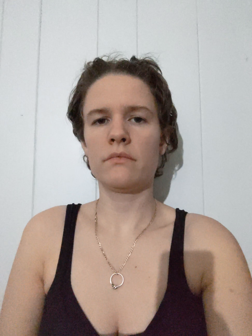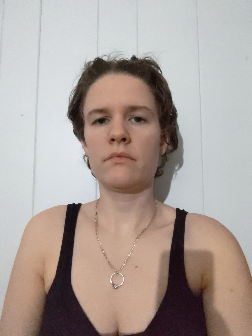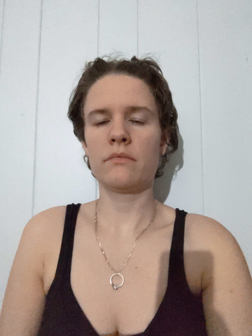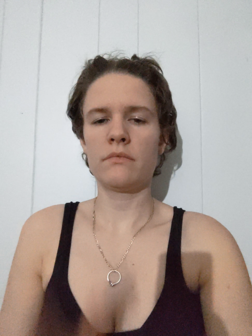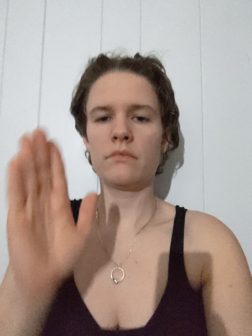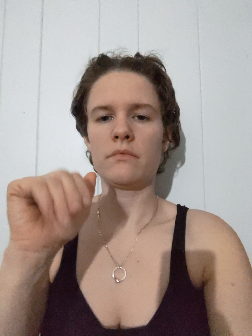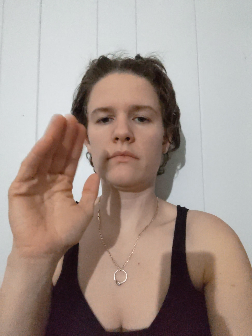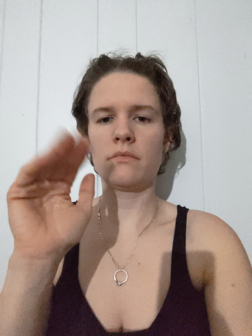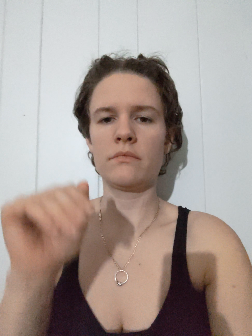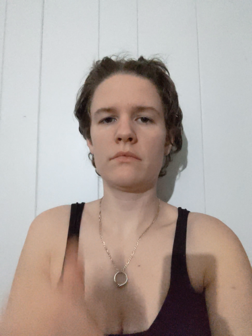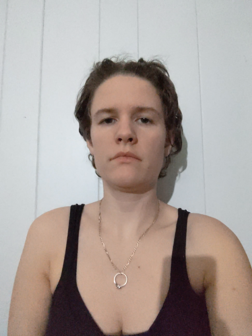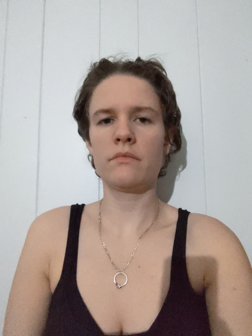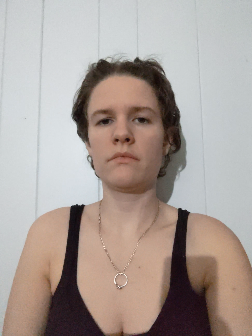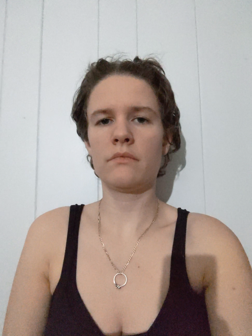bye